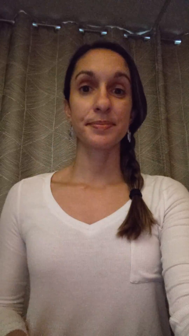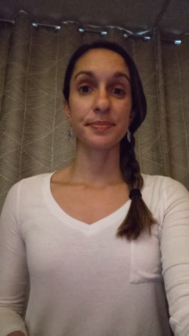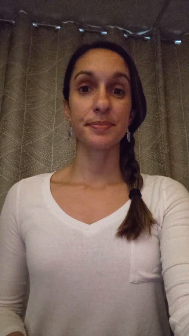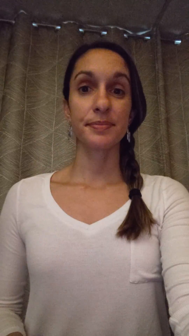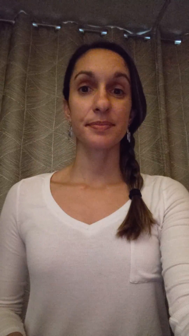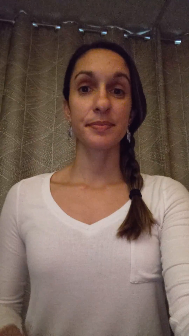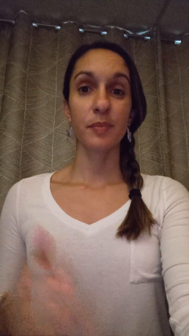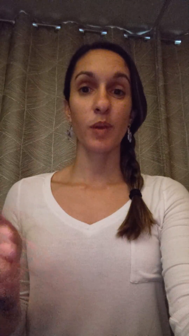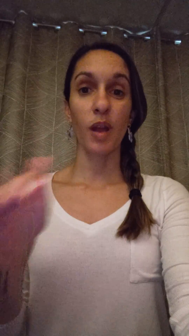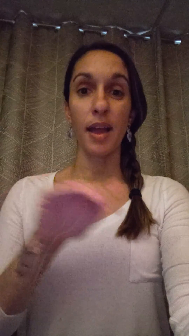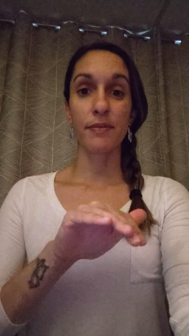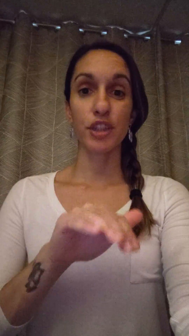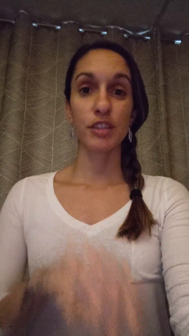cover